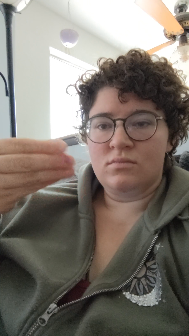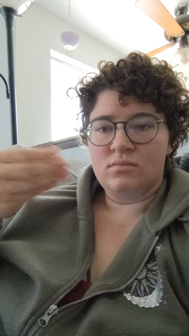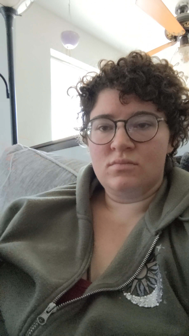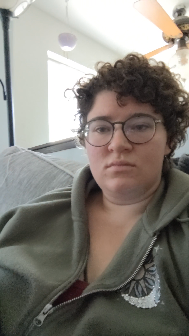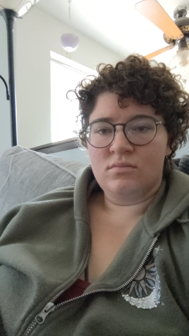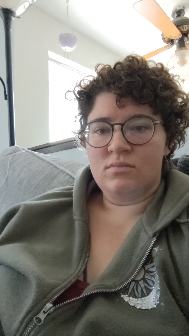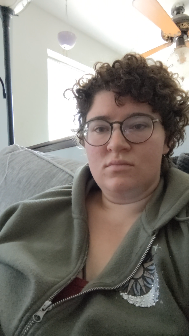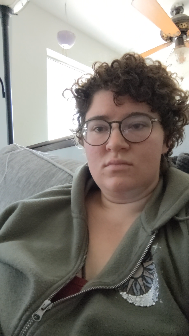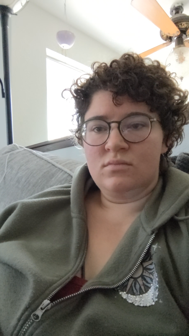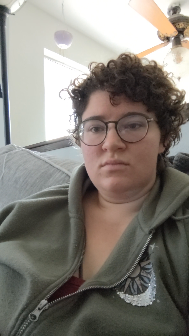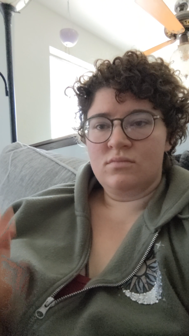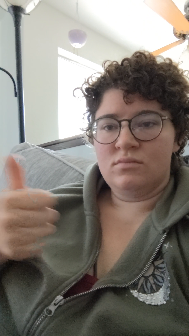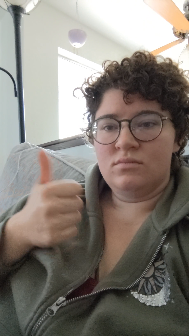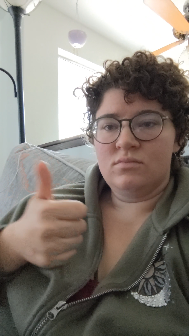chase